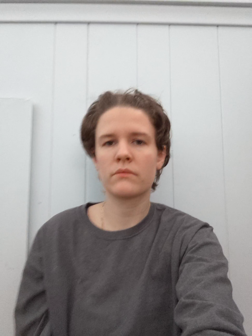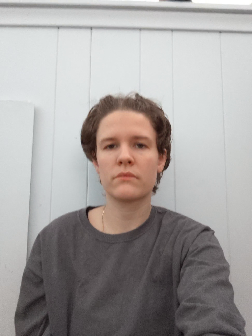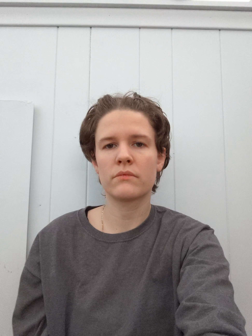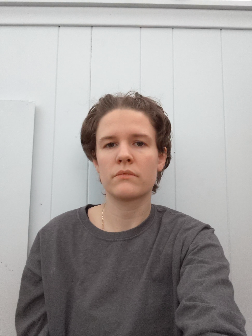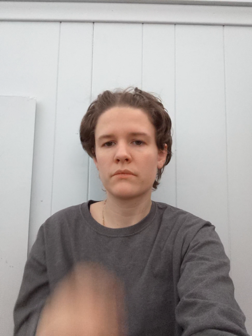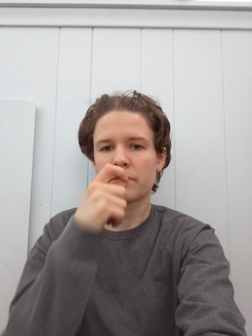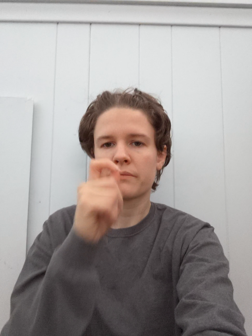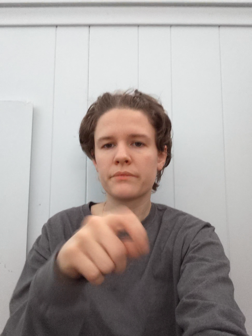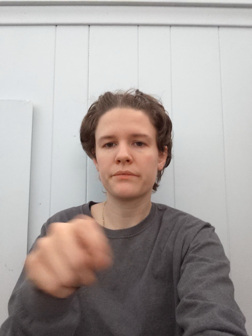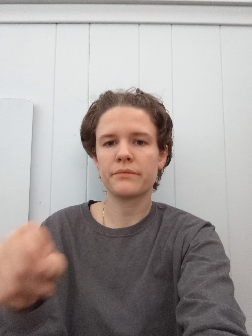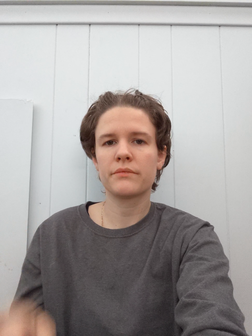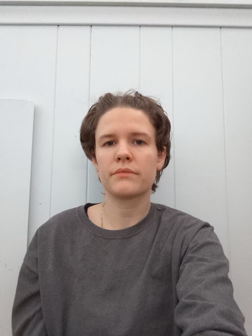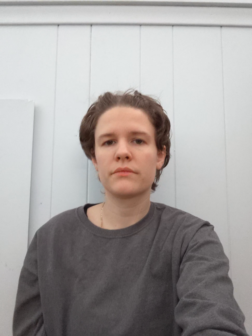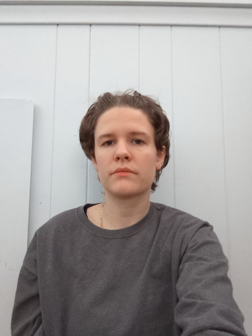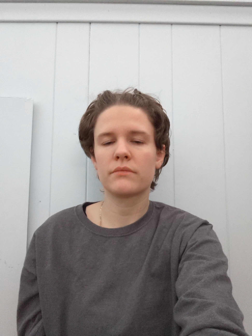pen